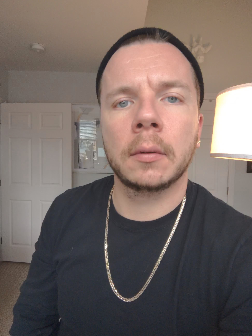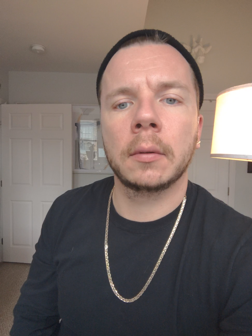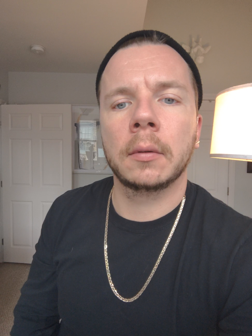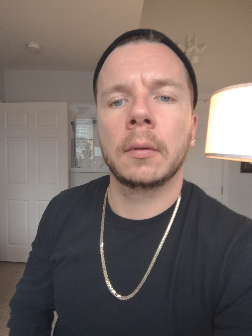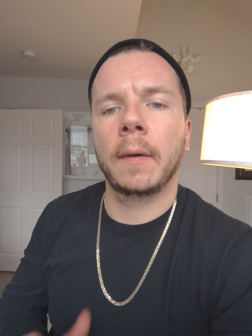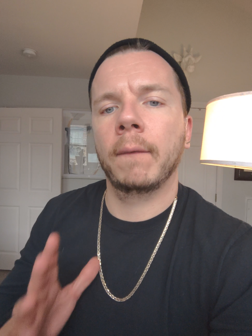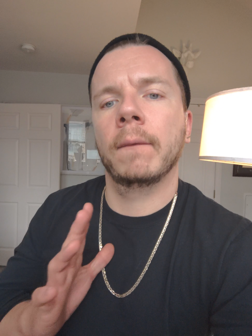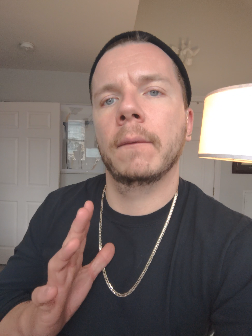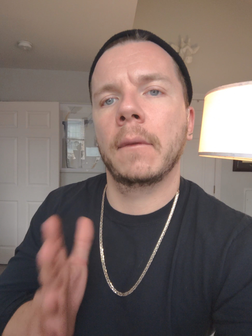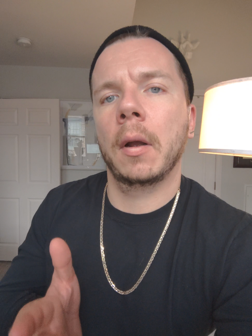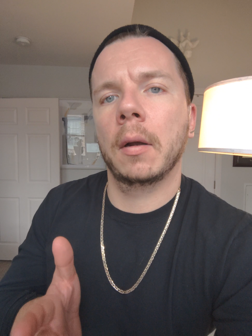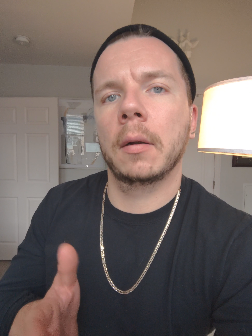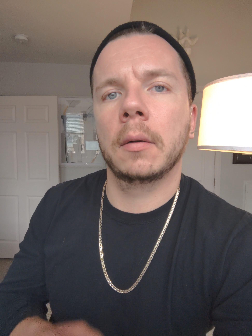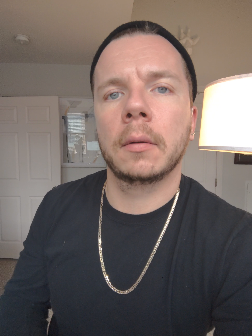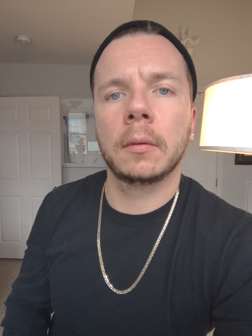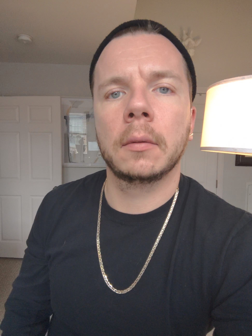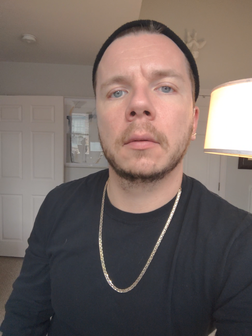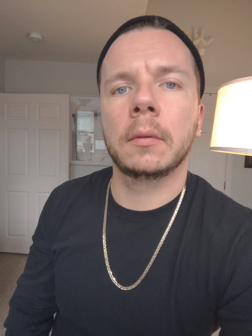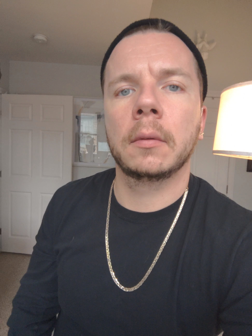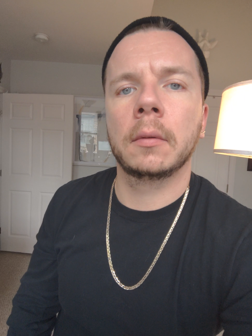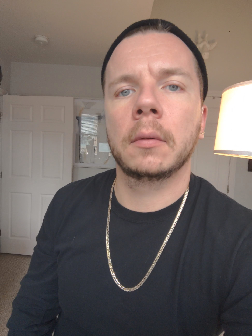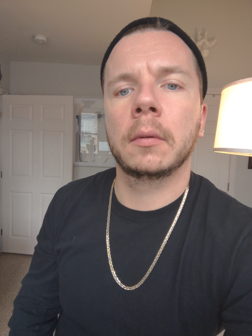fine